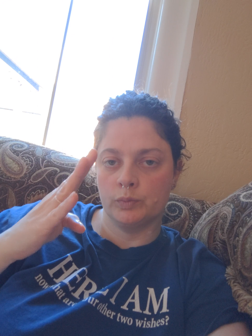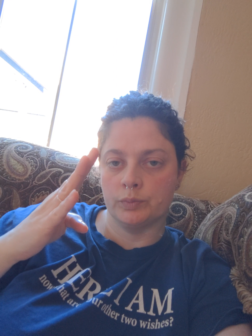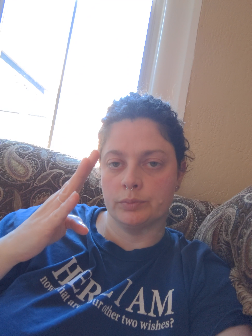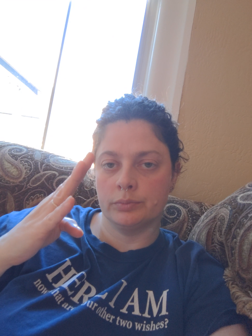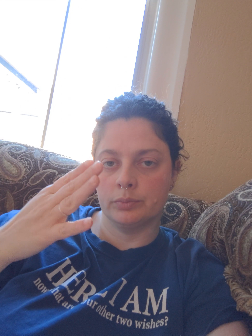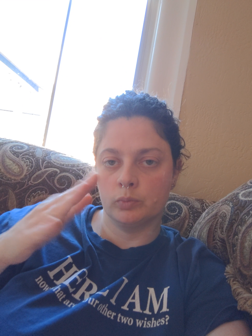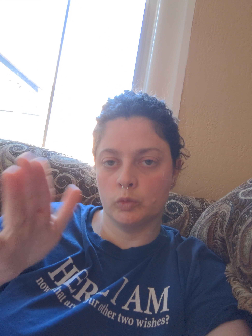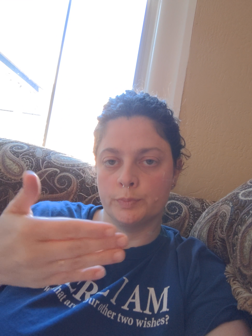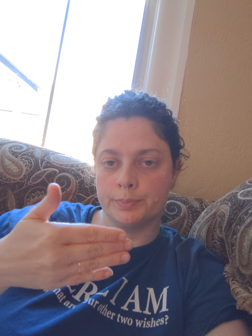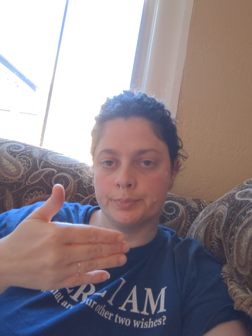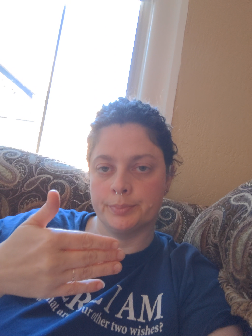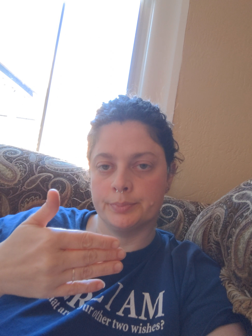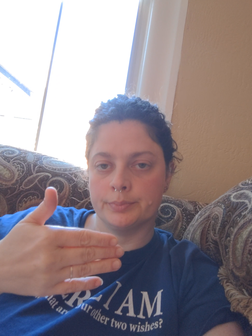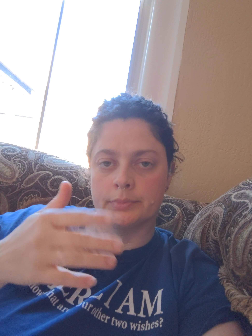room